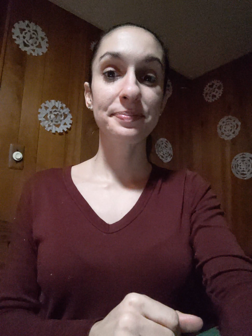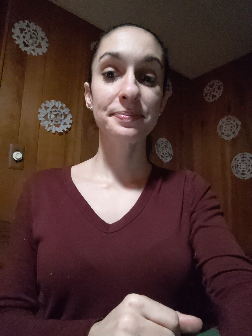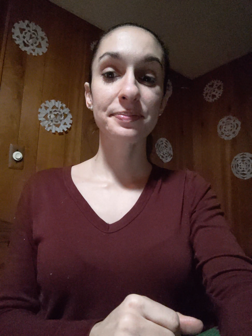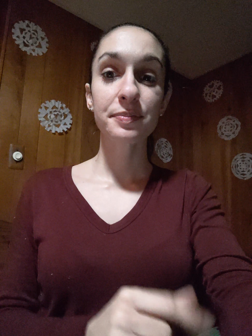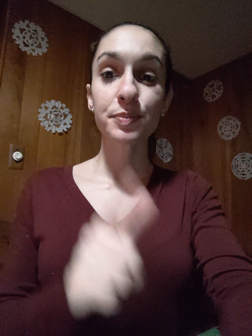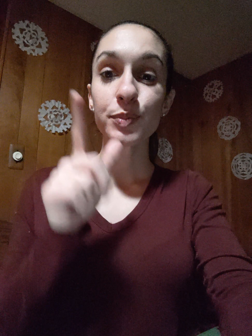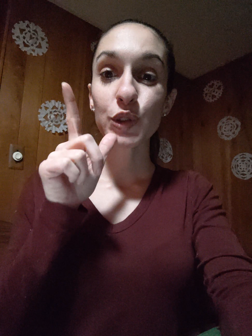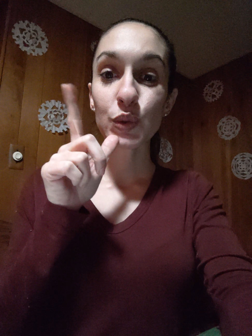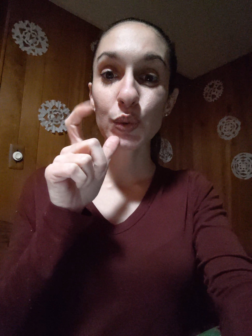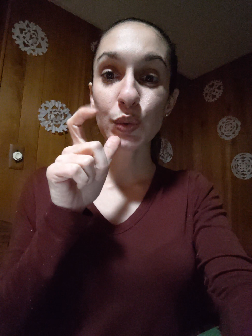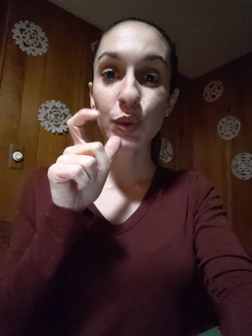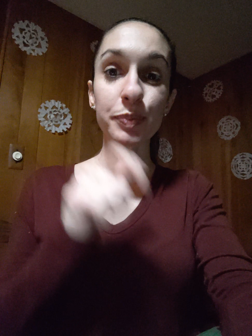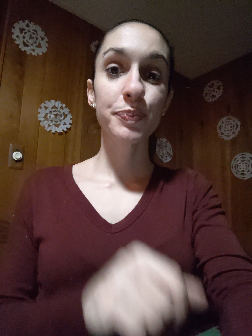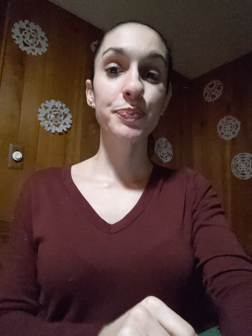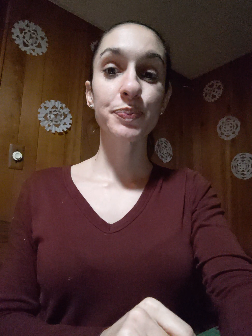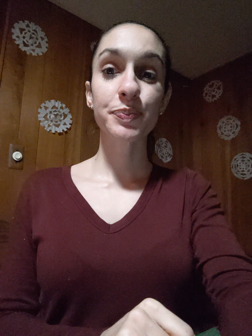who